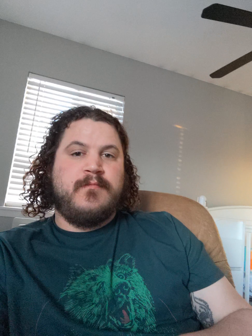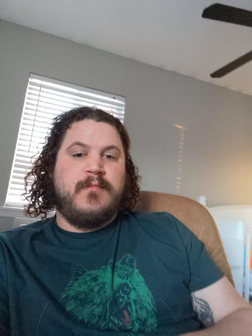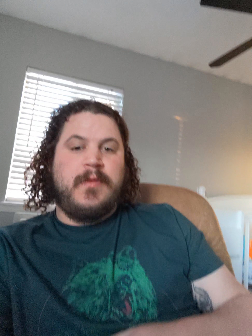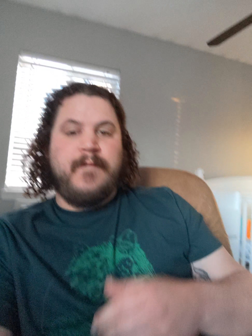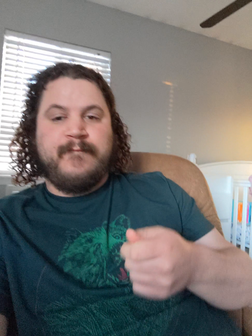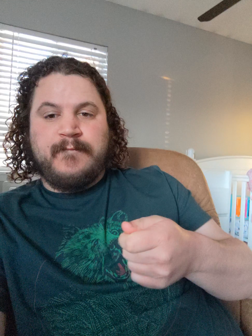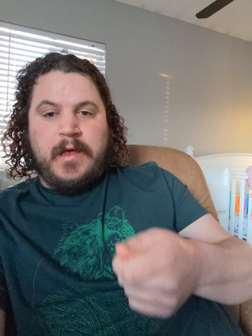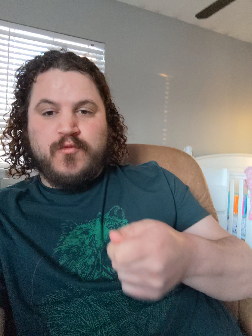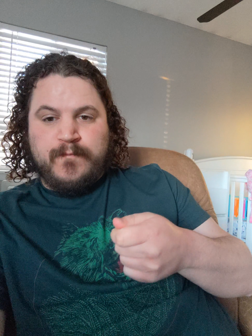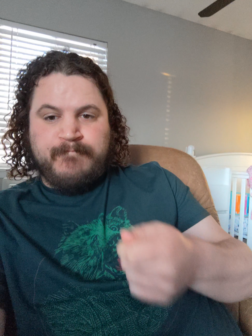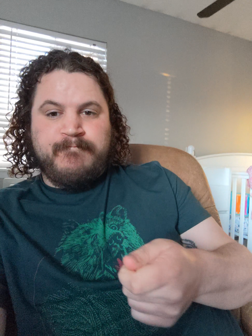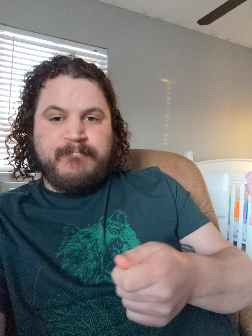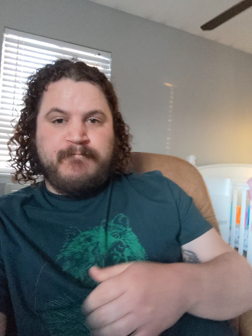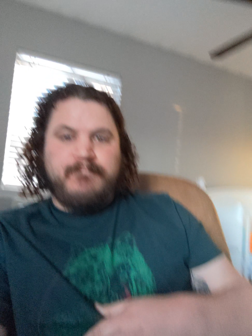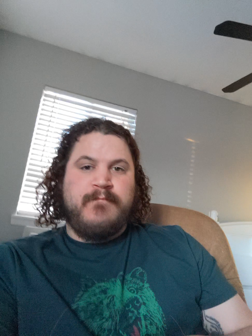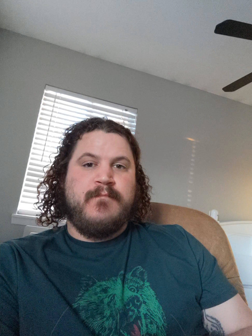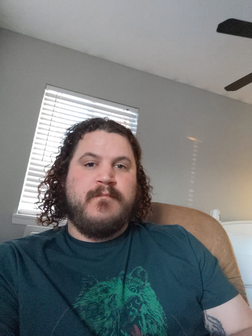vacuum